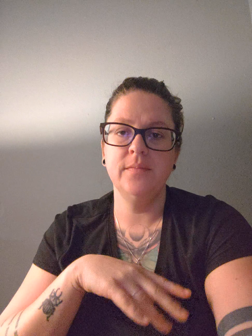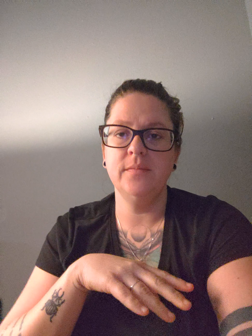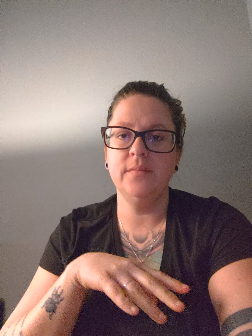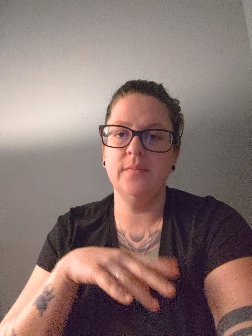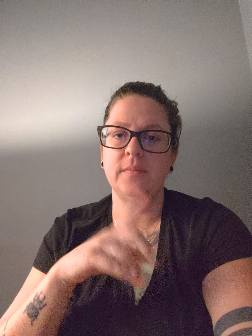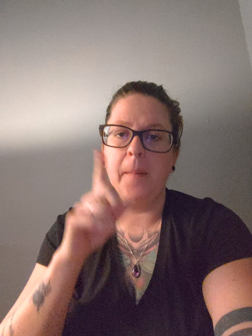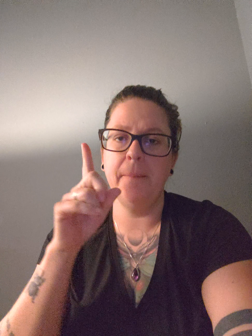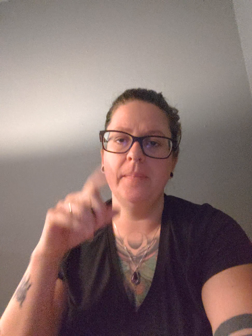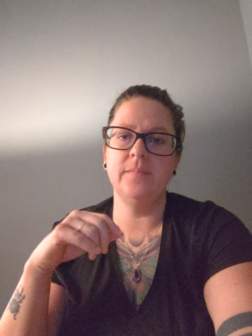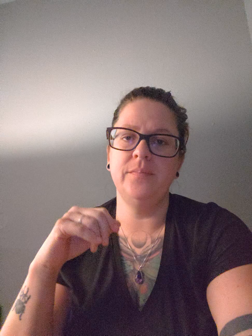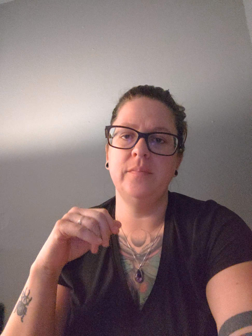up